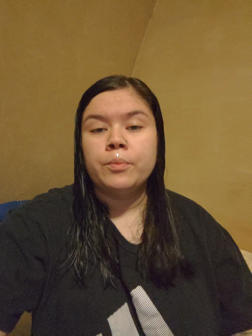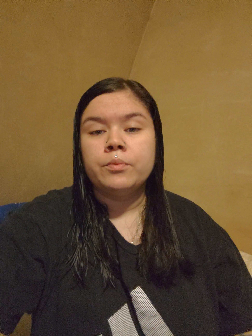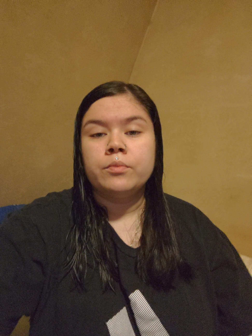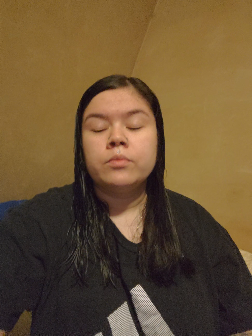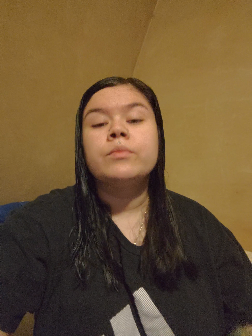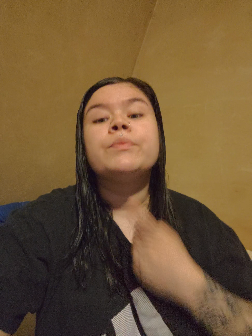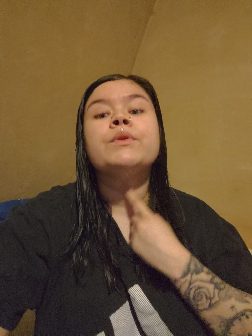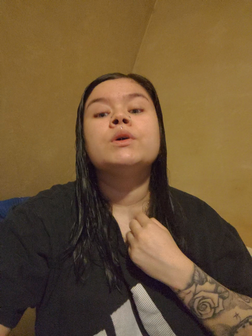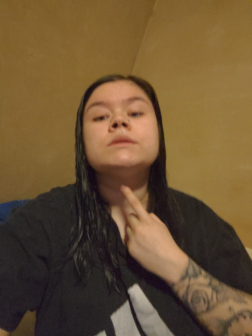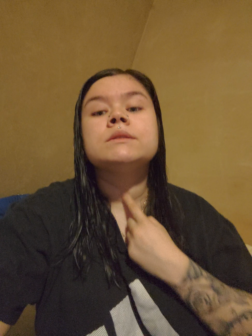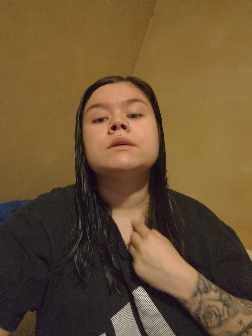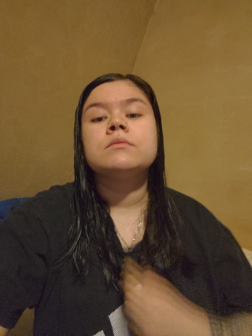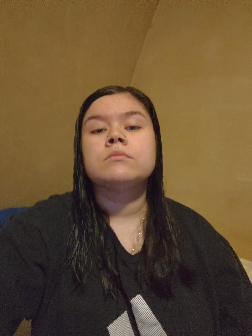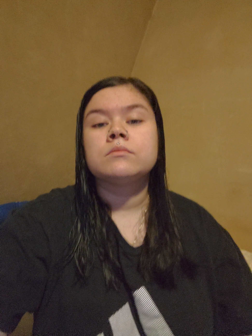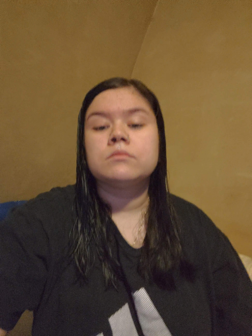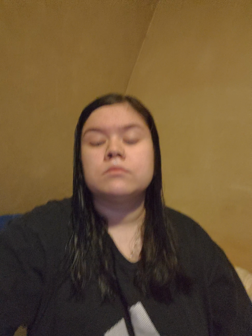thirsty